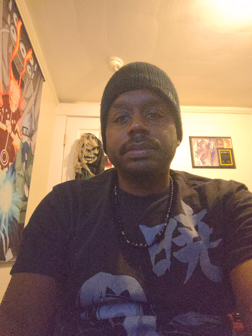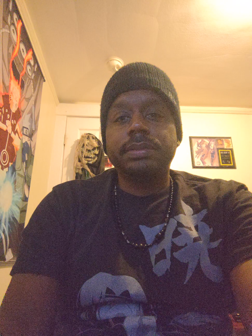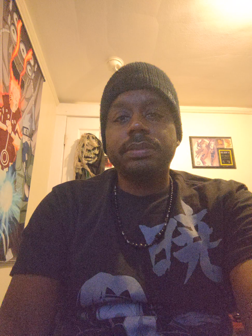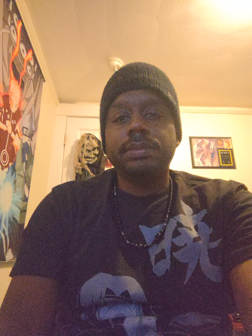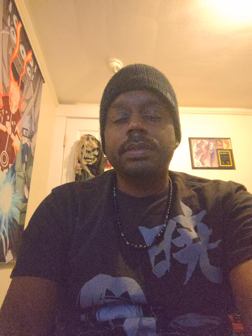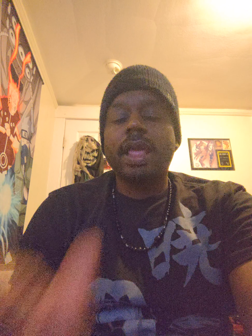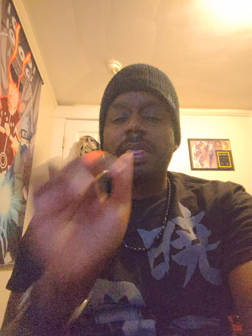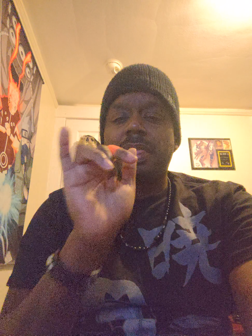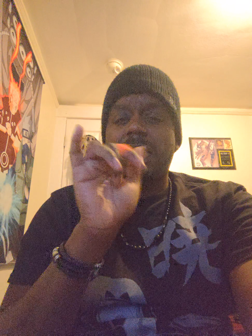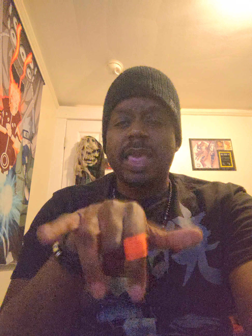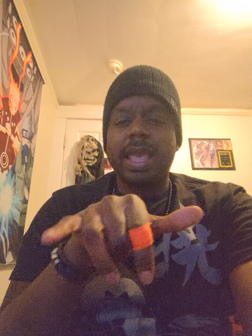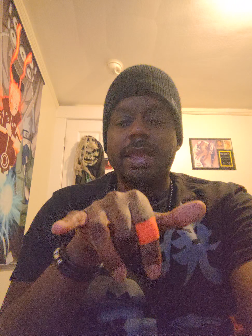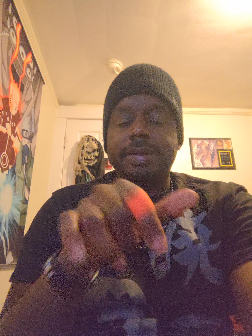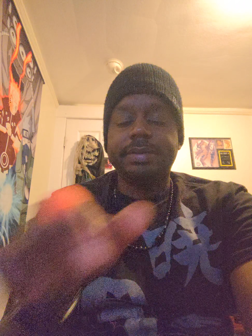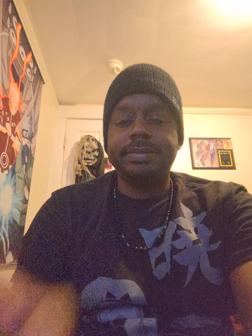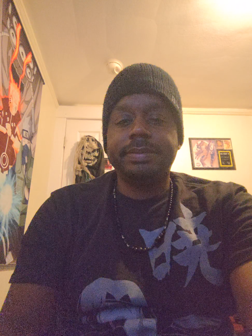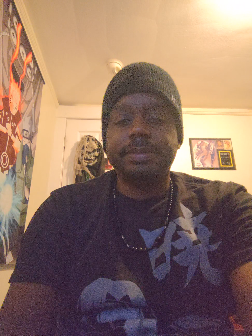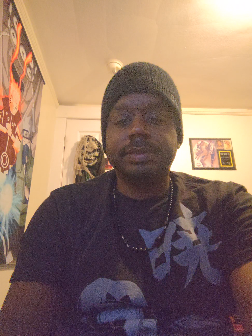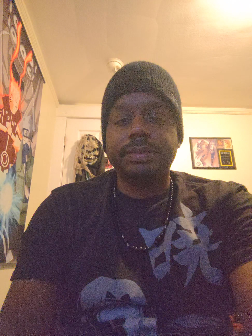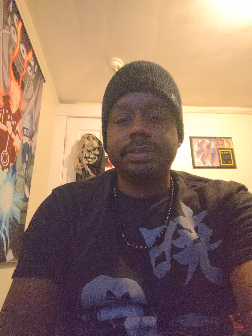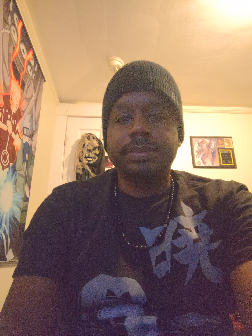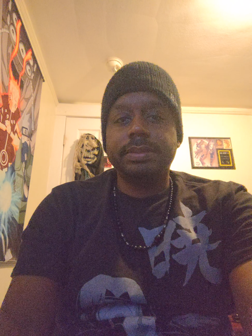that